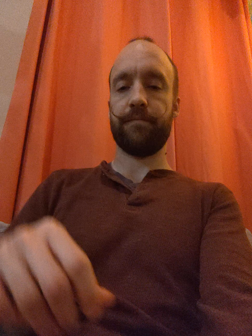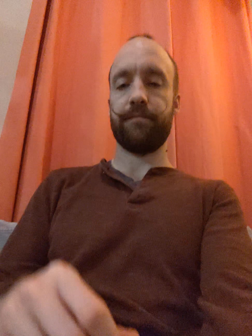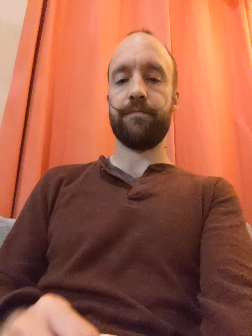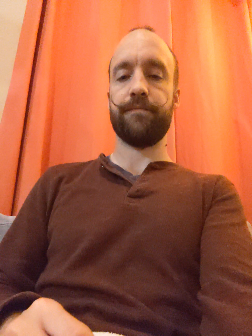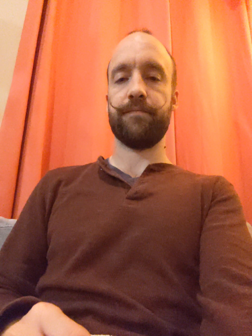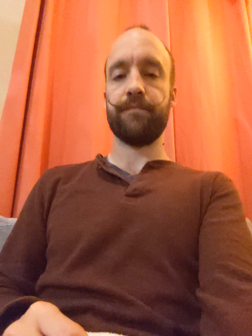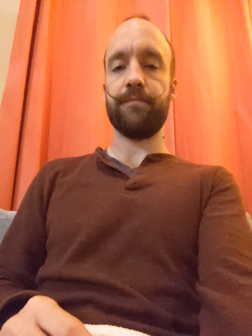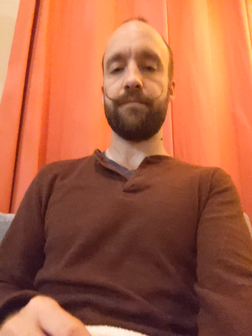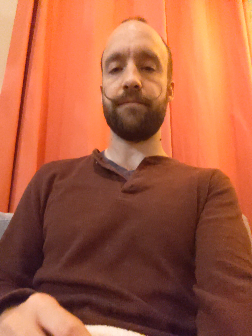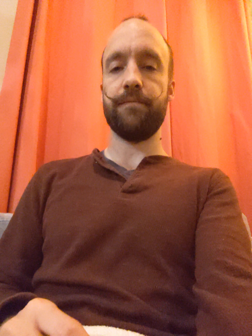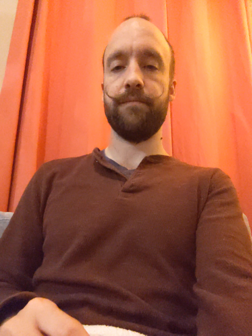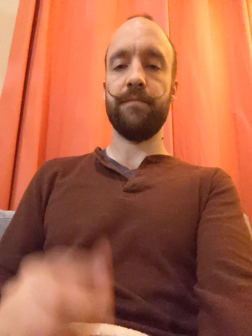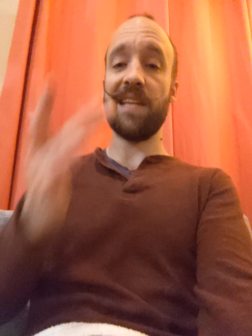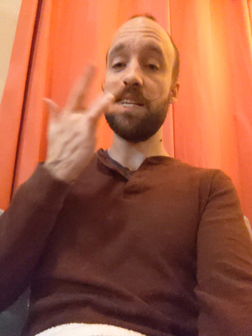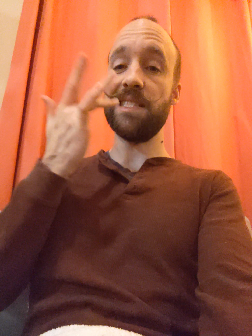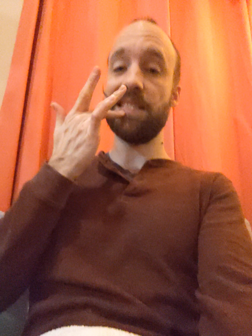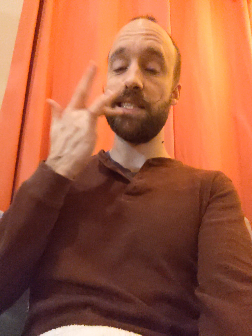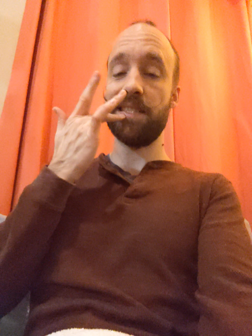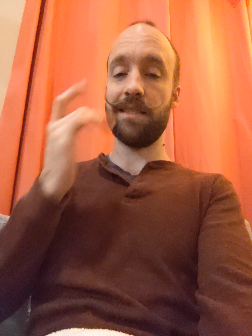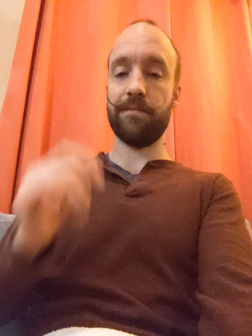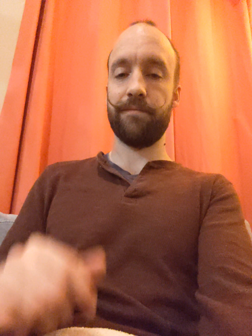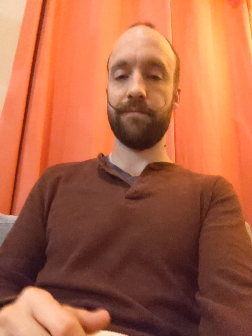taste